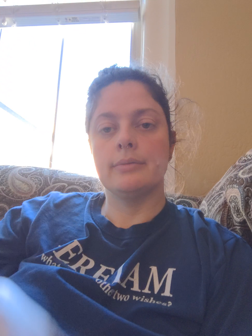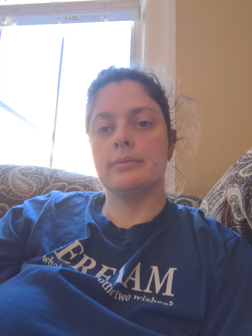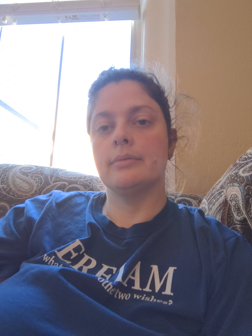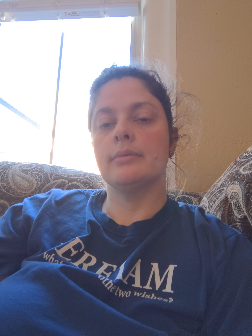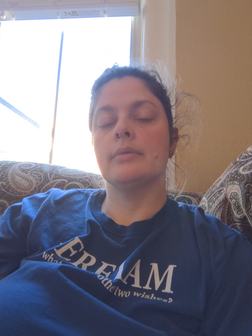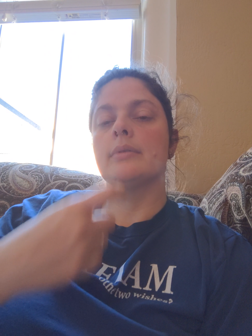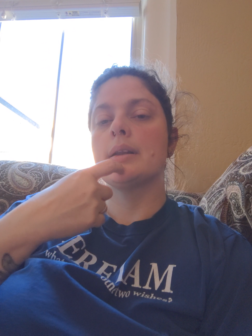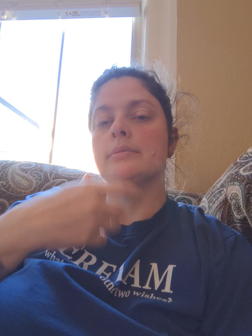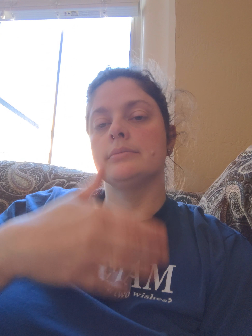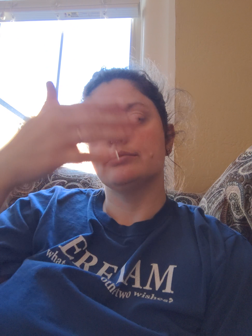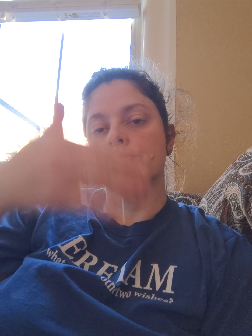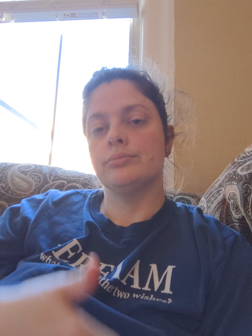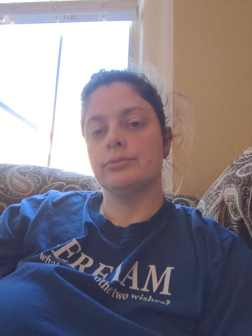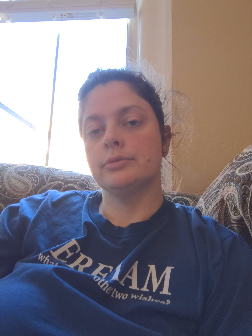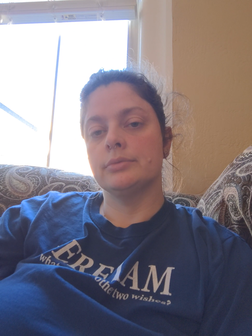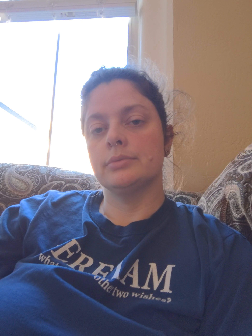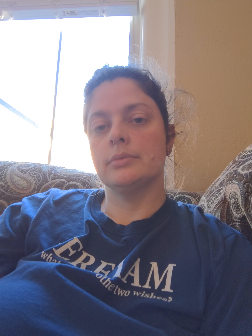window